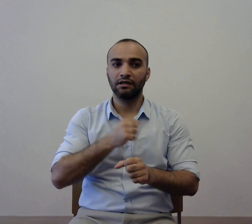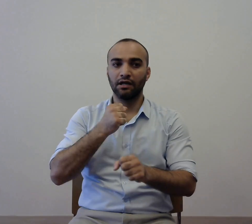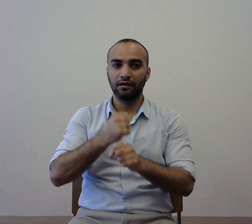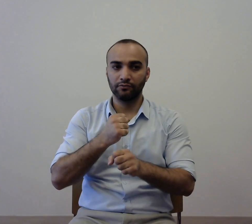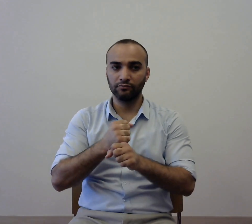etmək